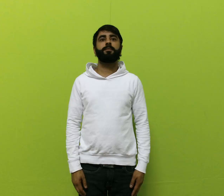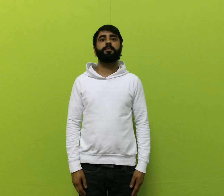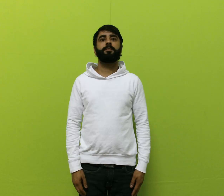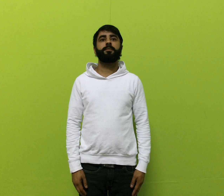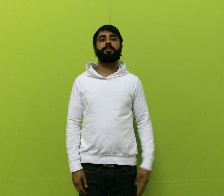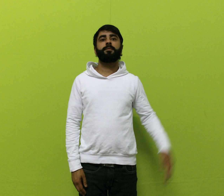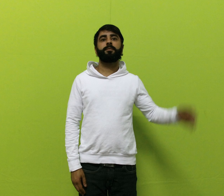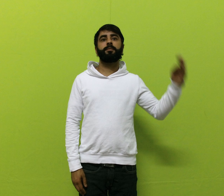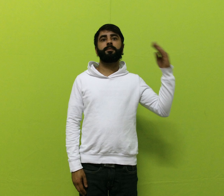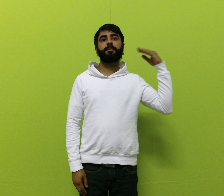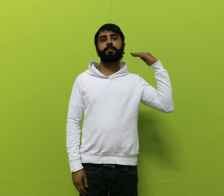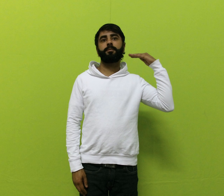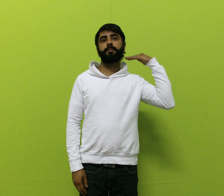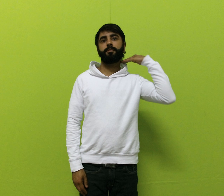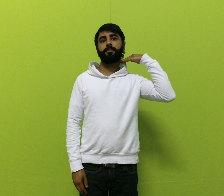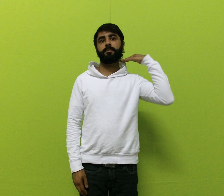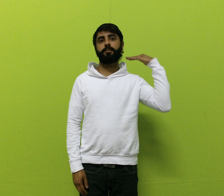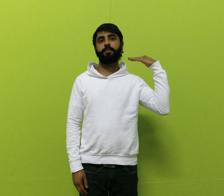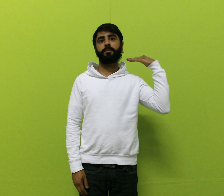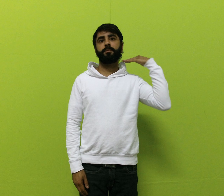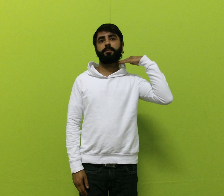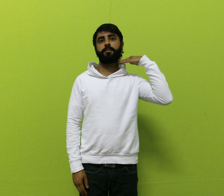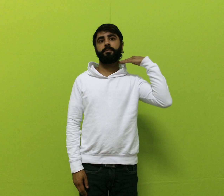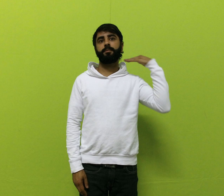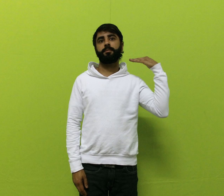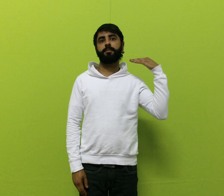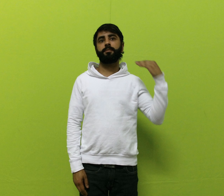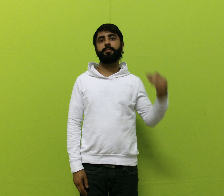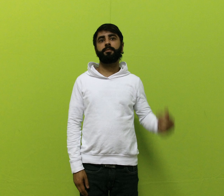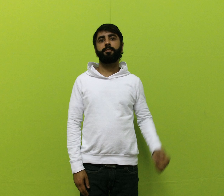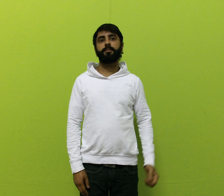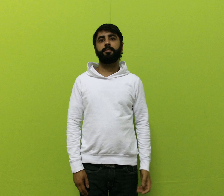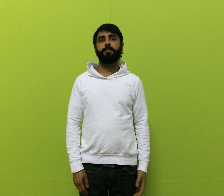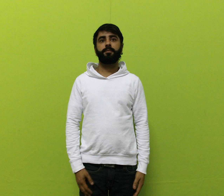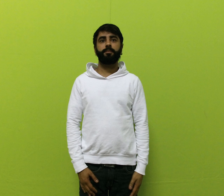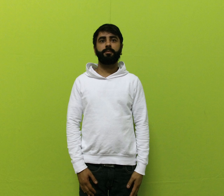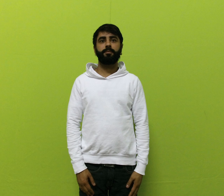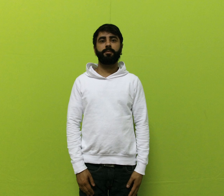banco